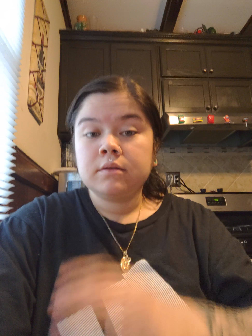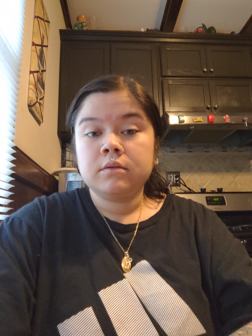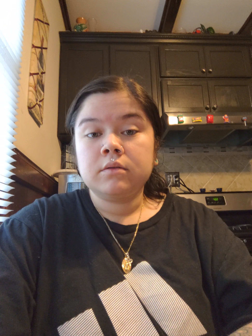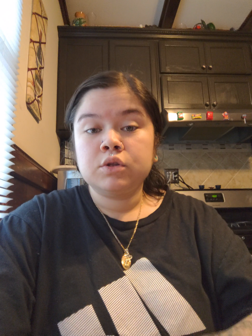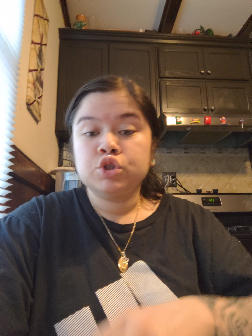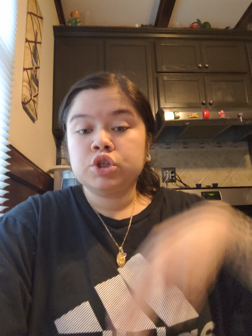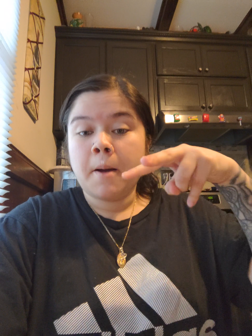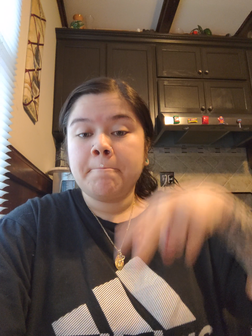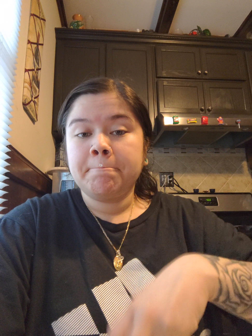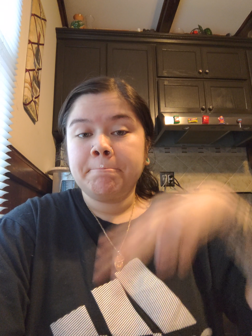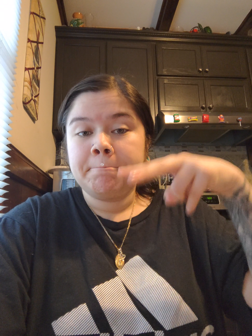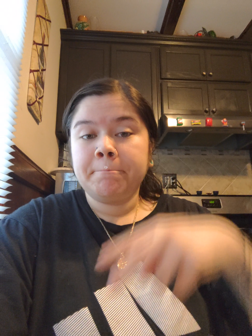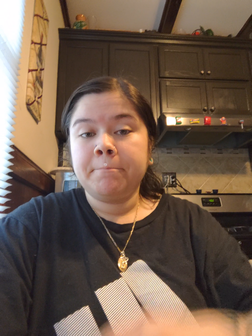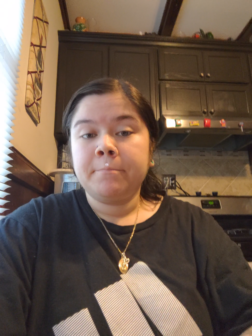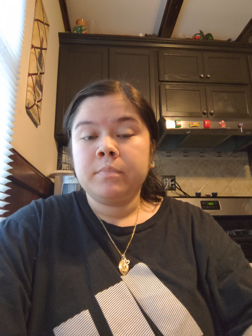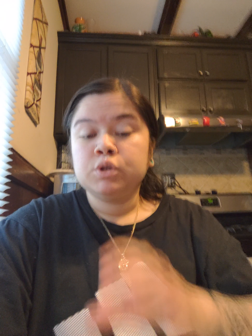jump